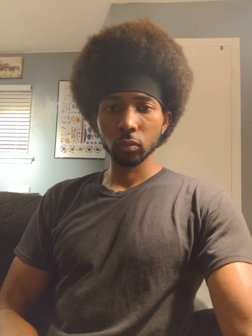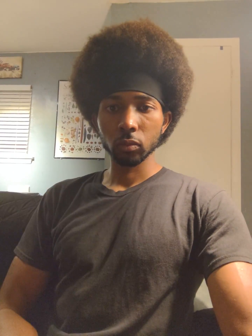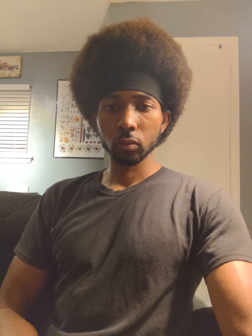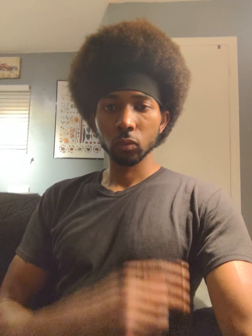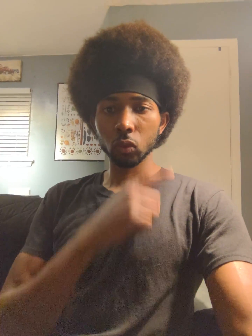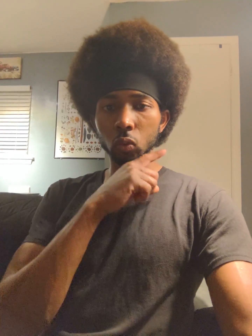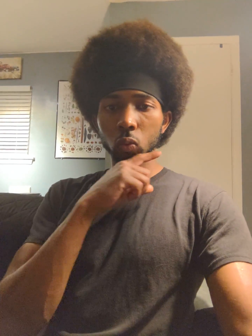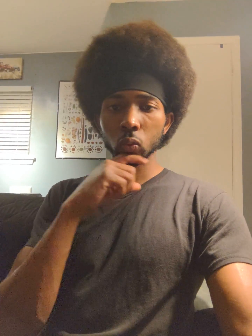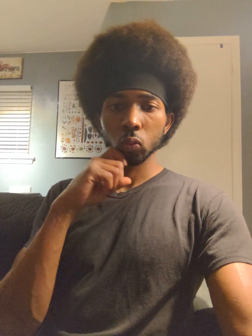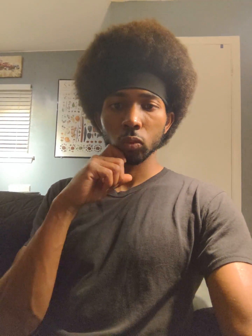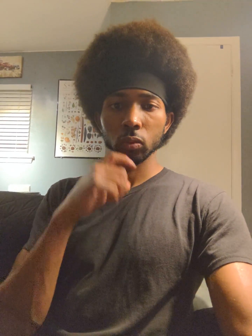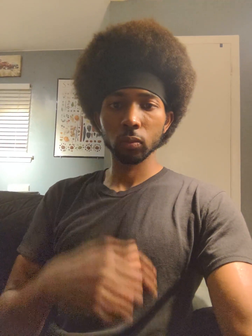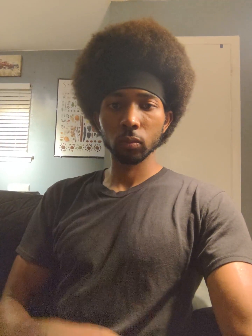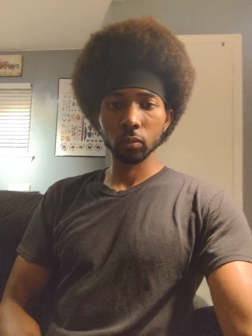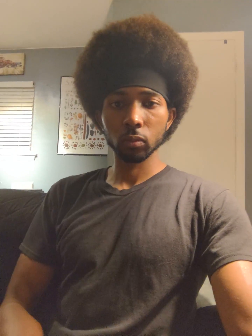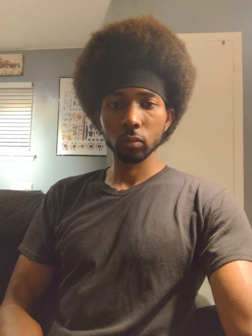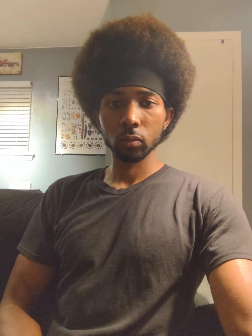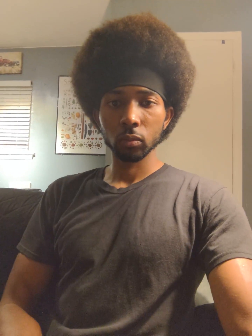glue